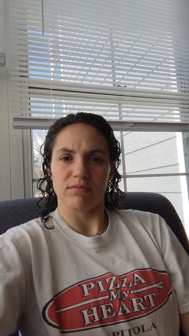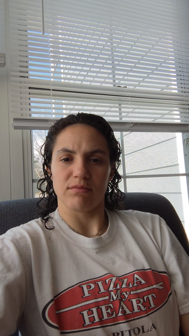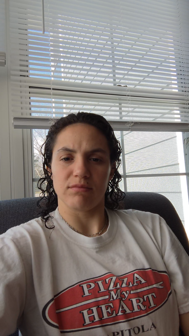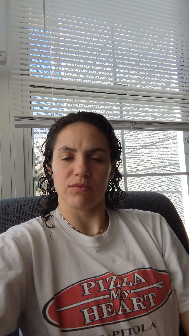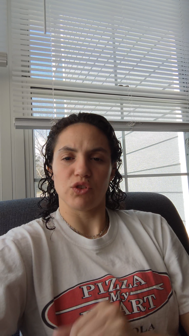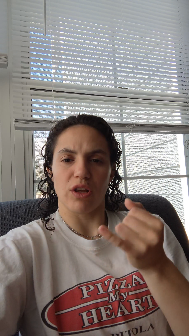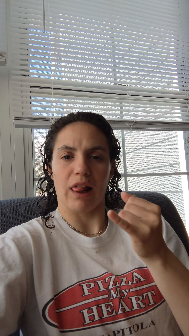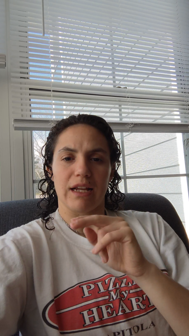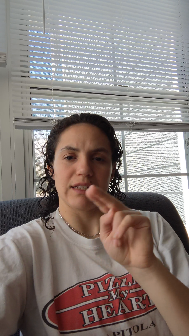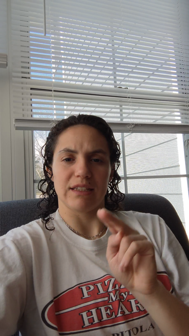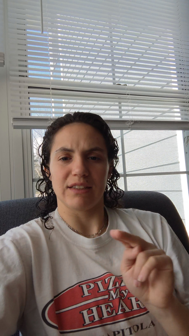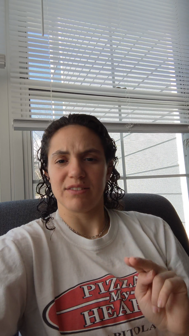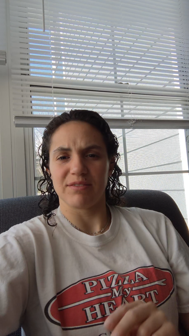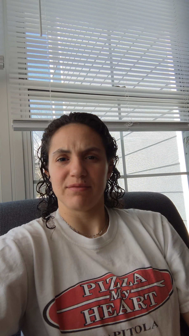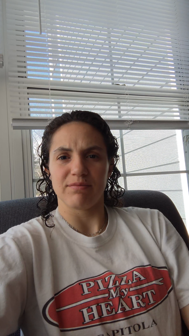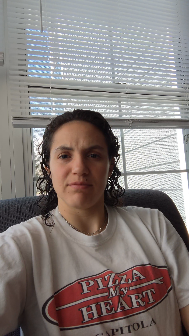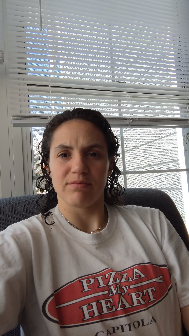jelly